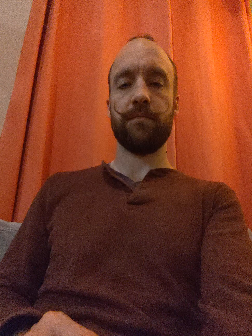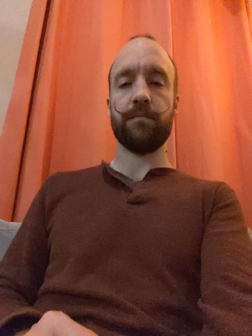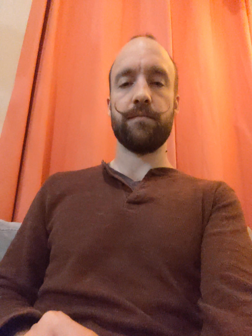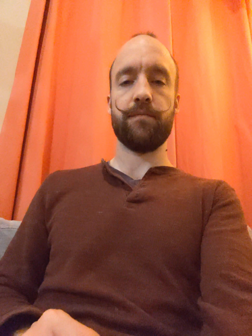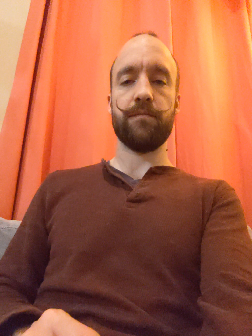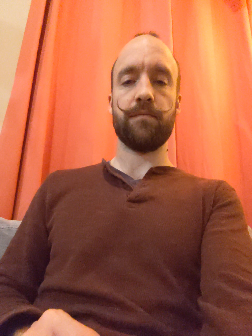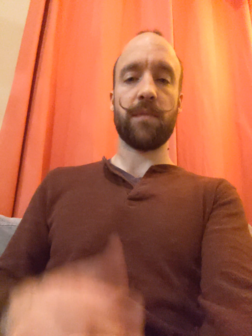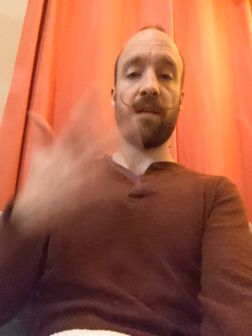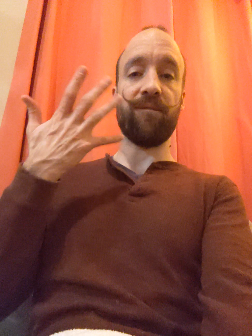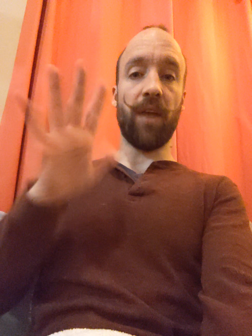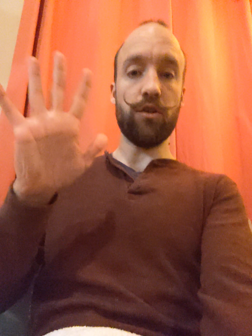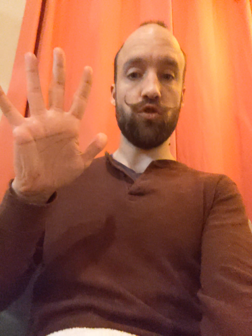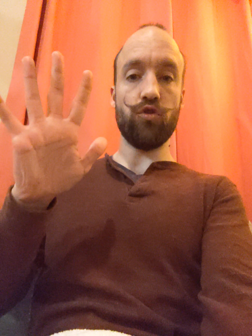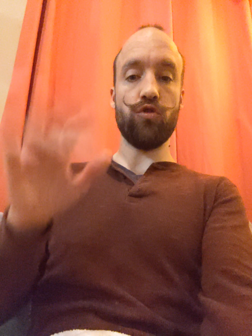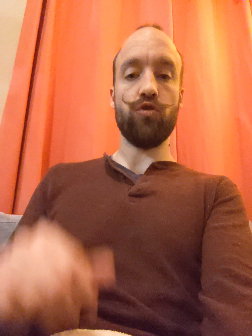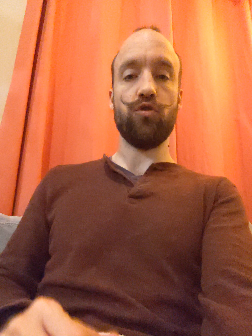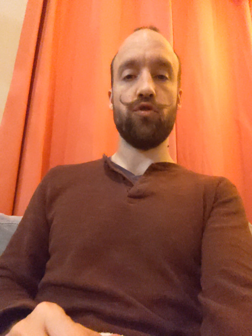finish